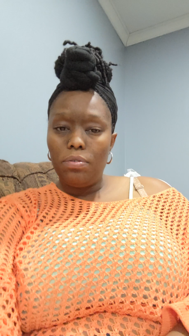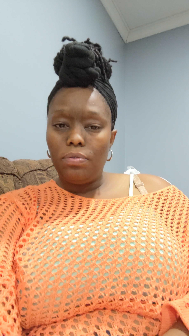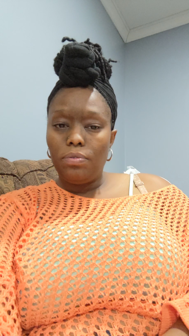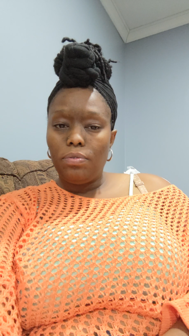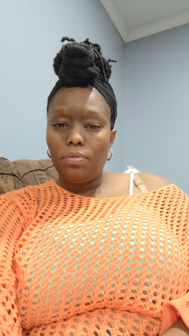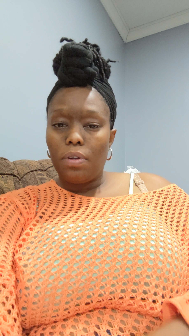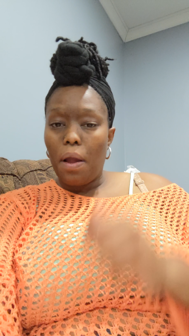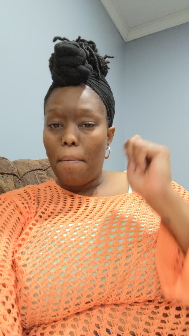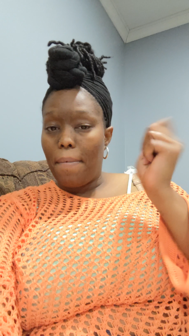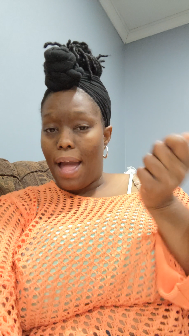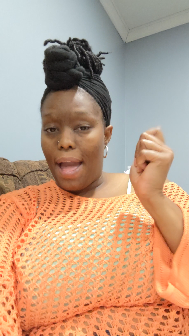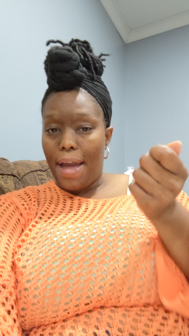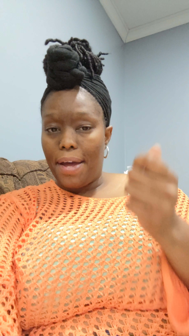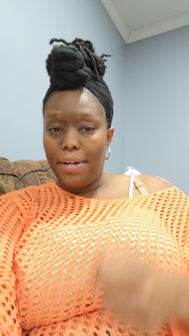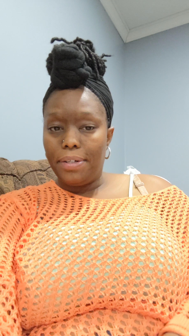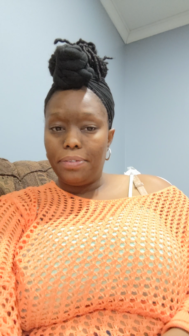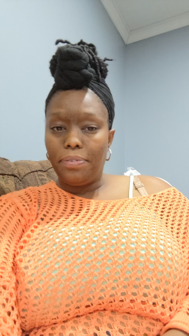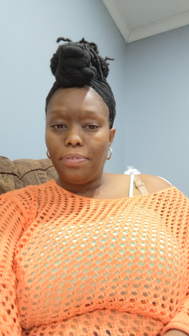bat